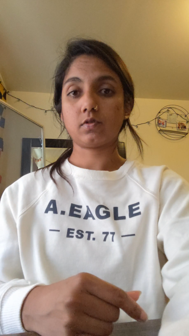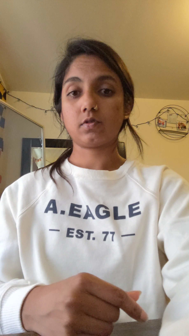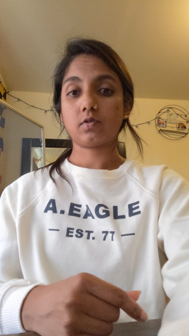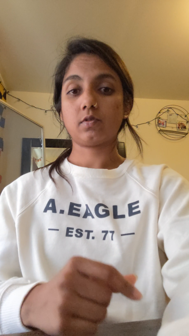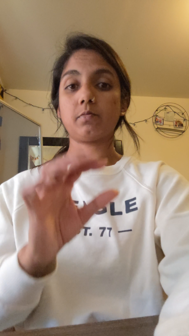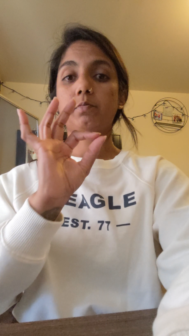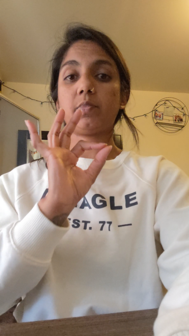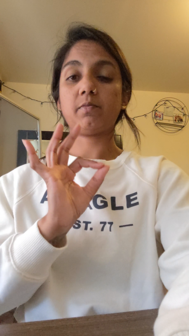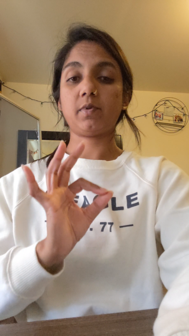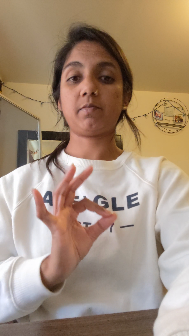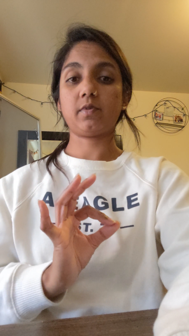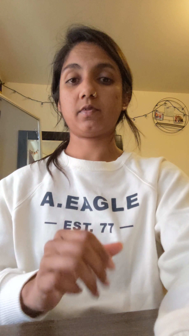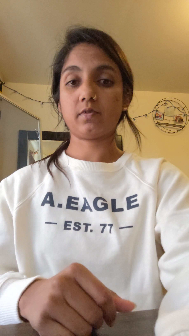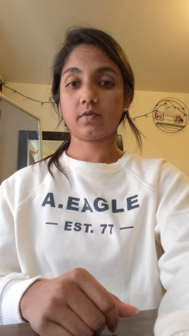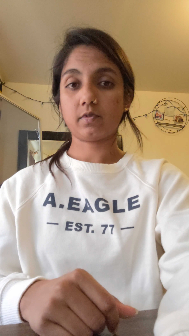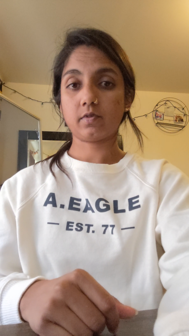button